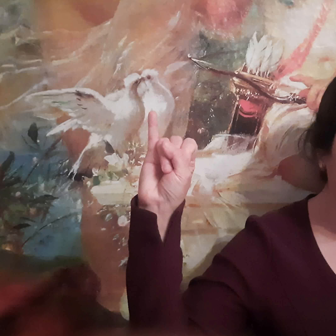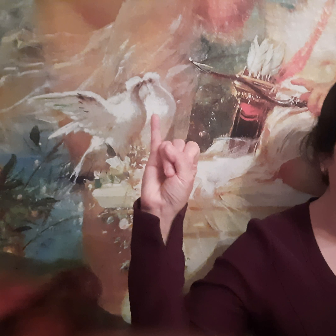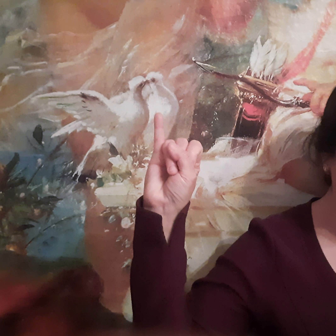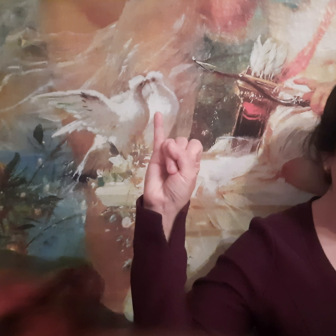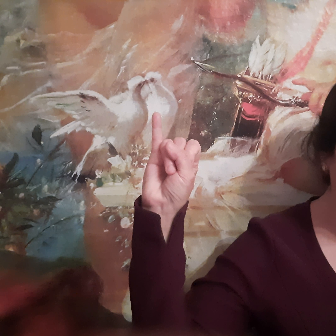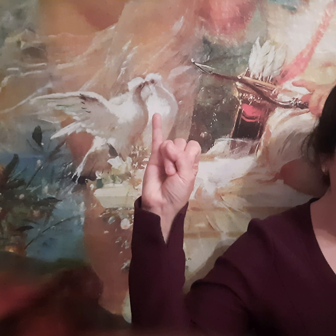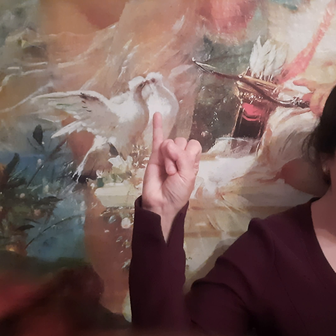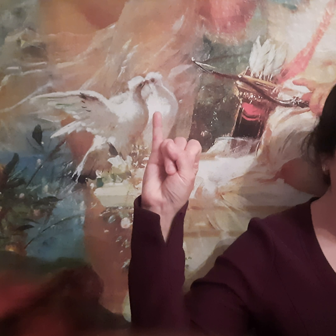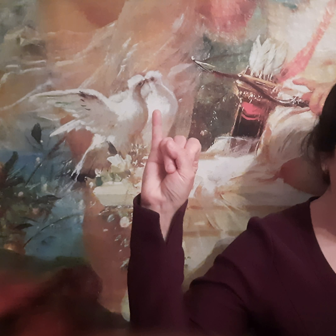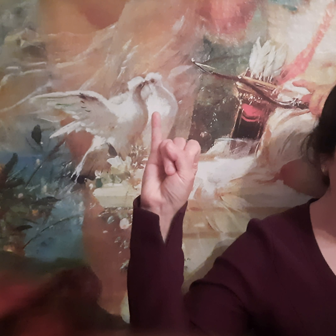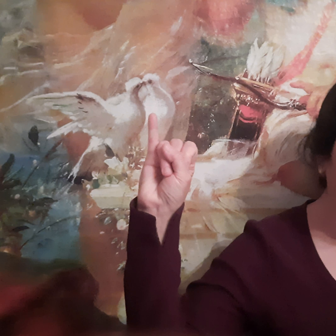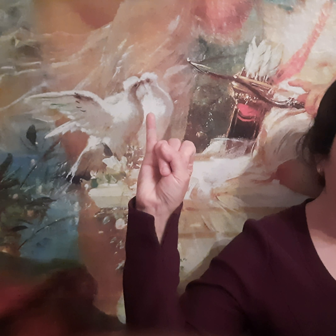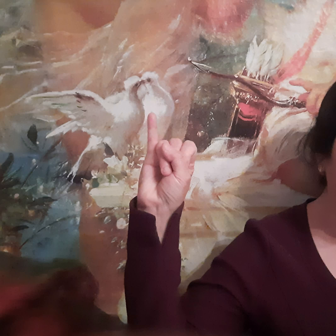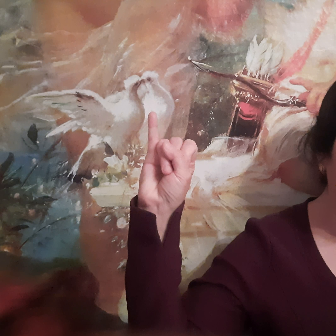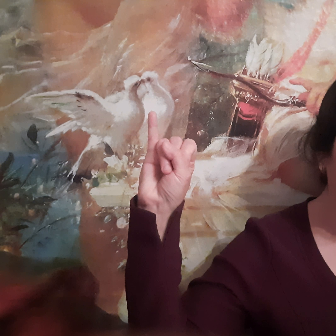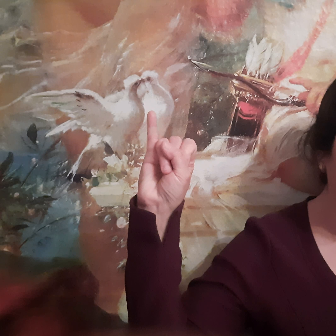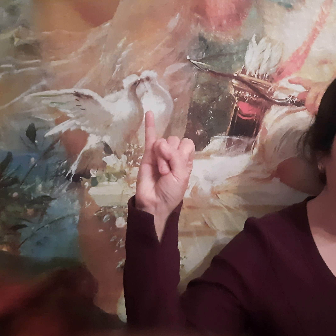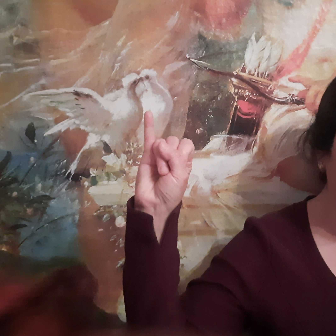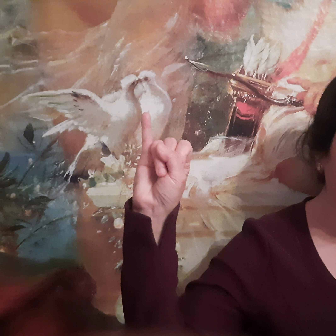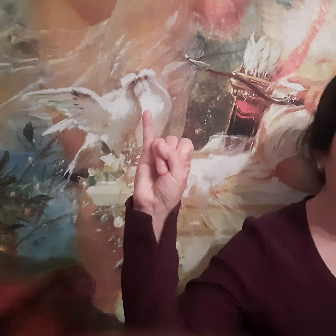І